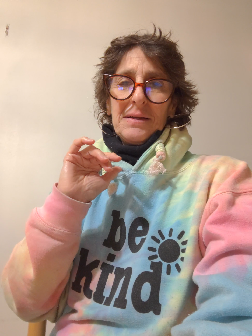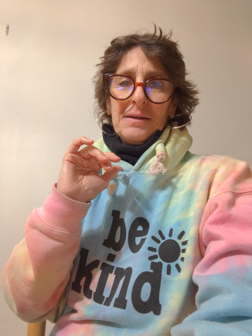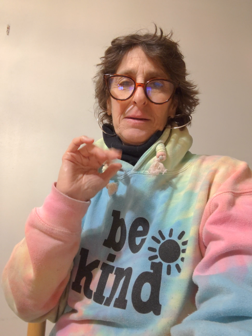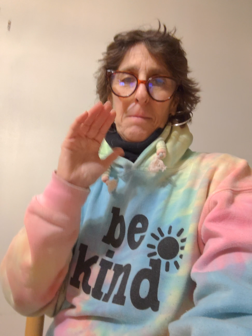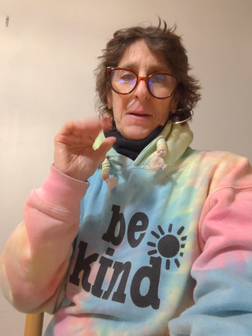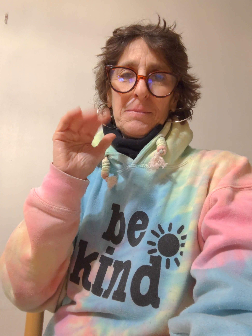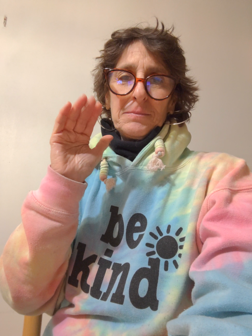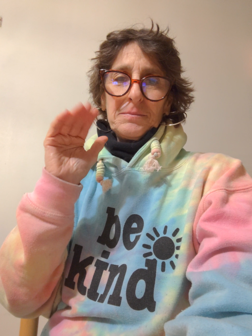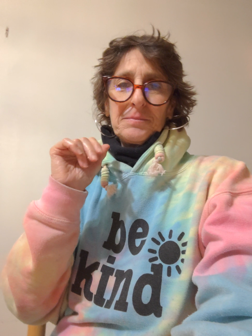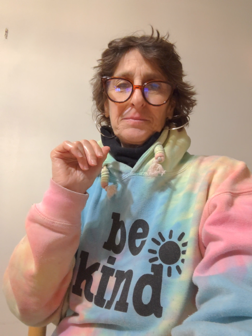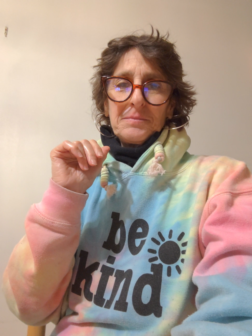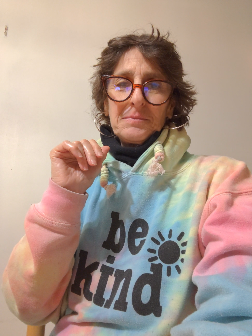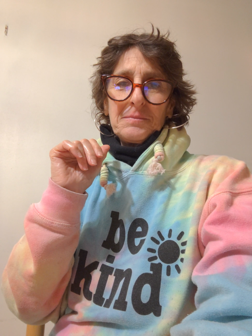bye